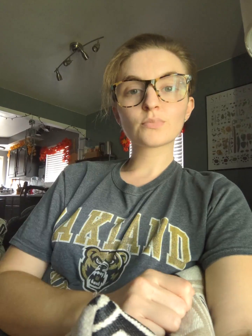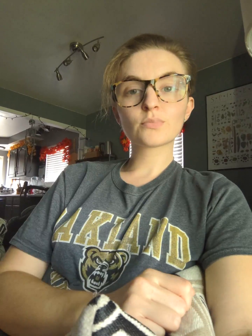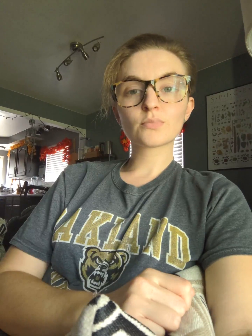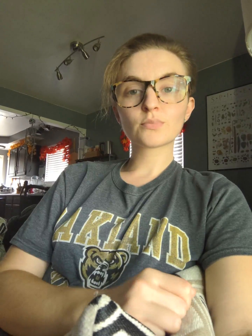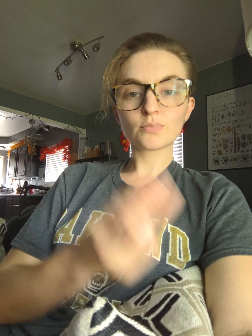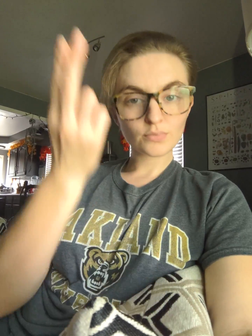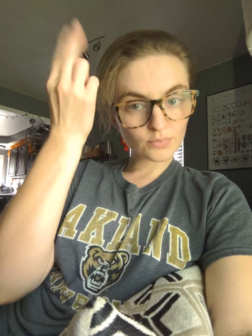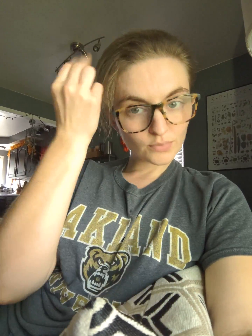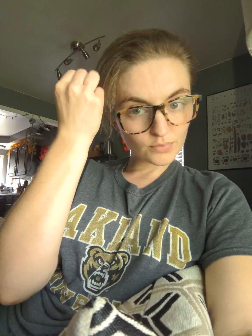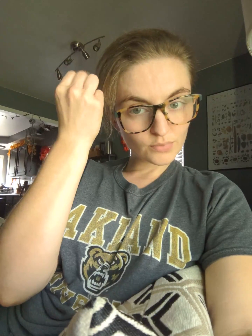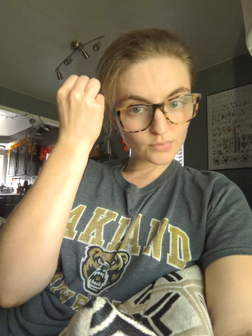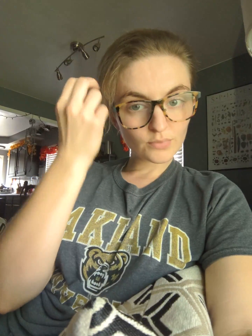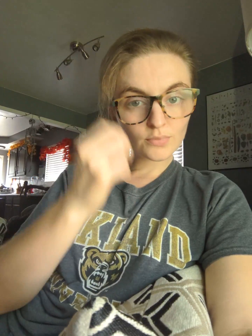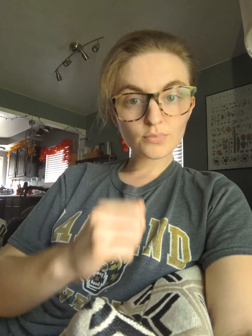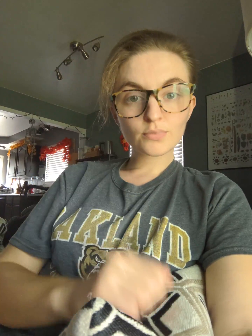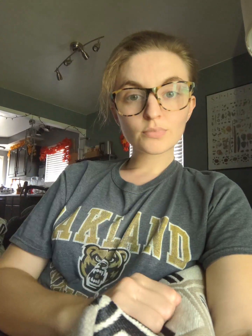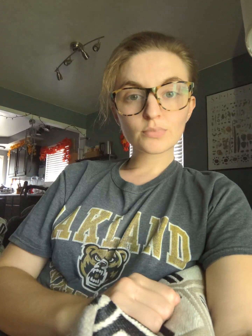rabbit